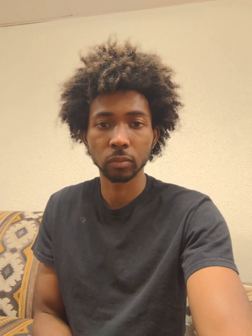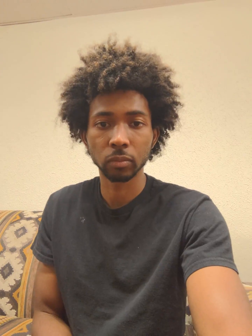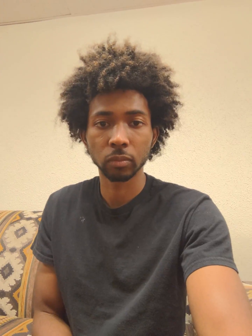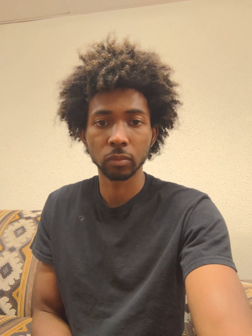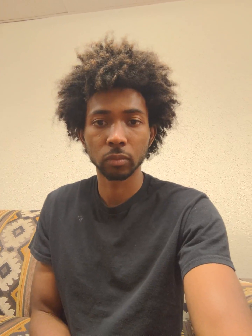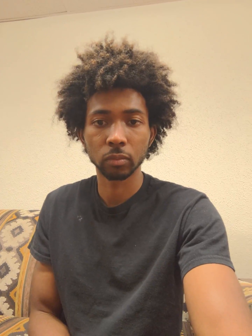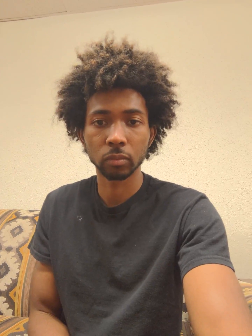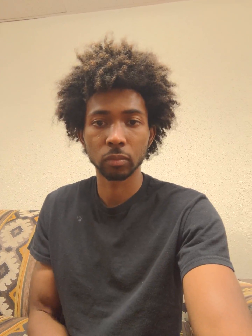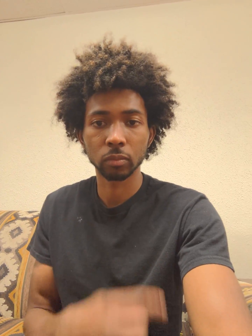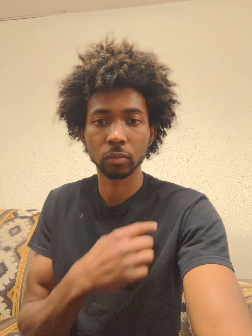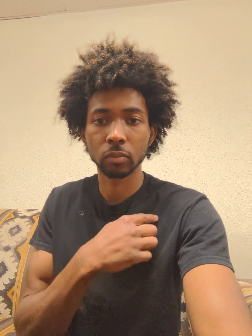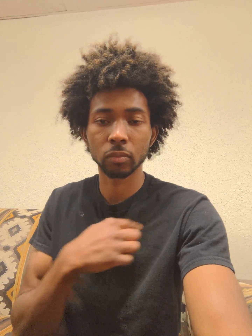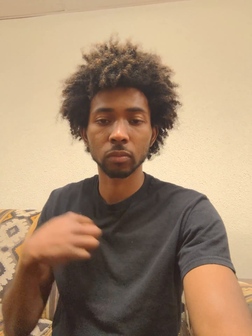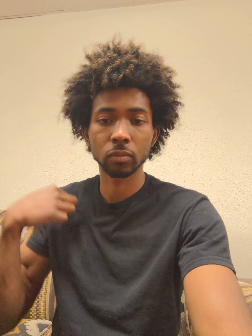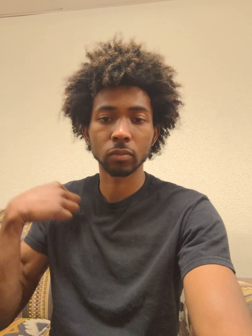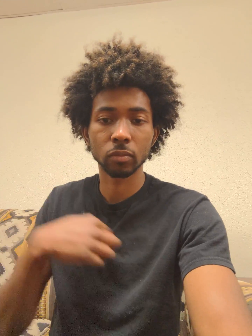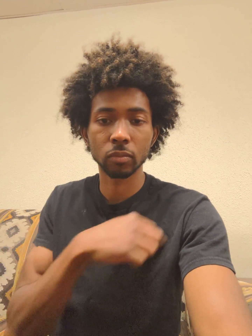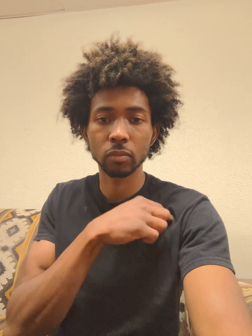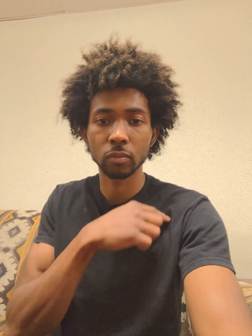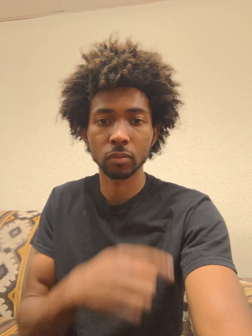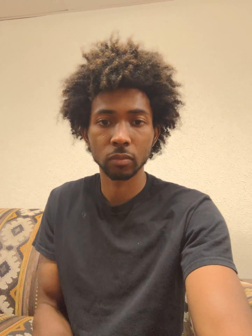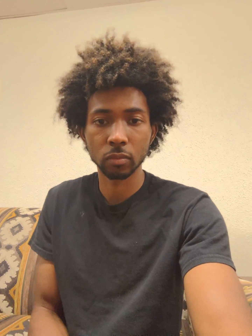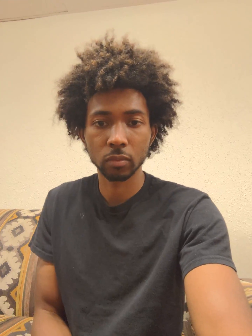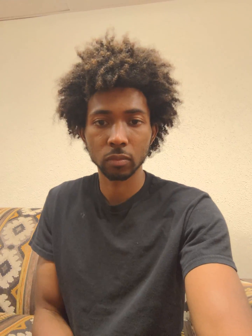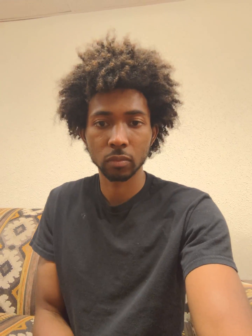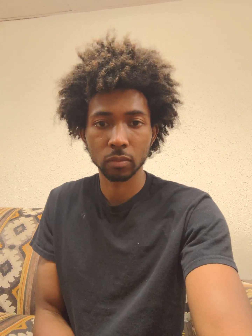bib